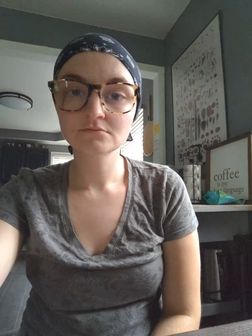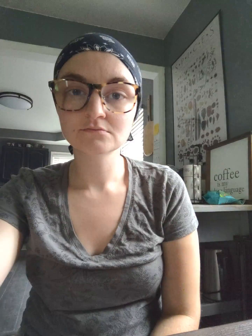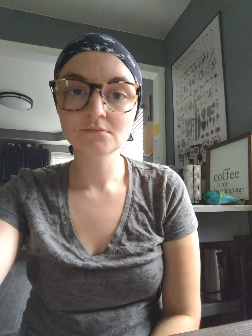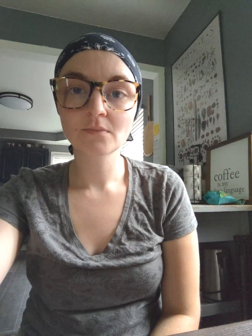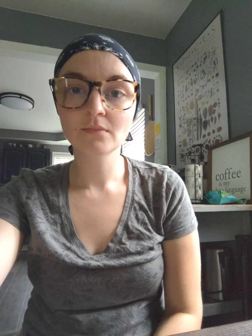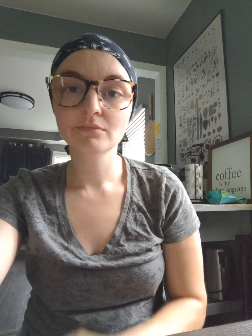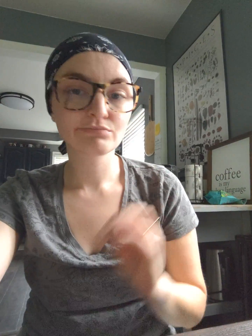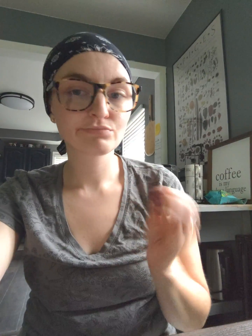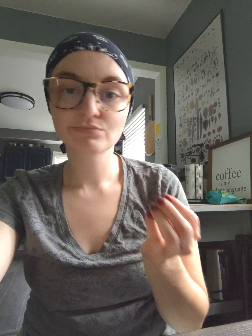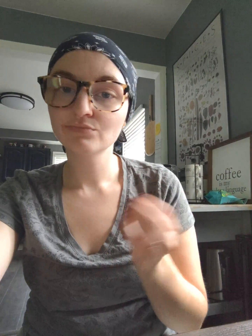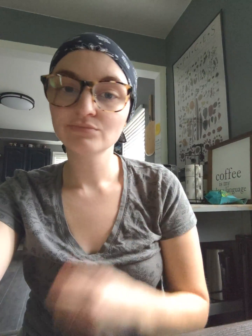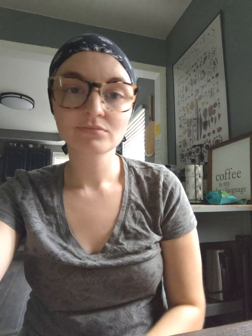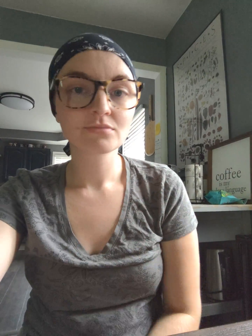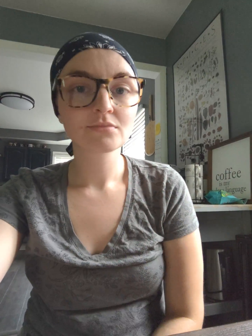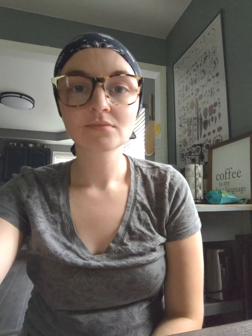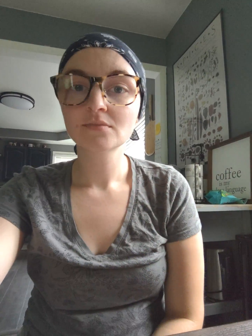none